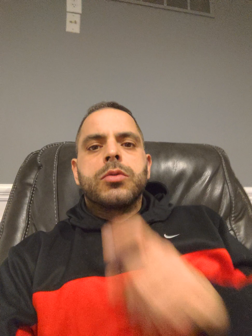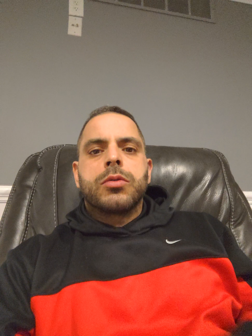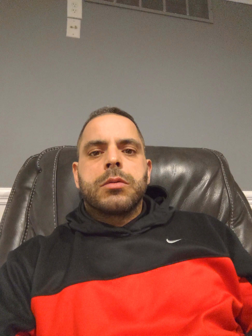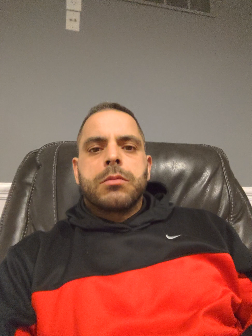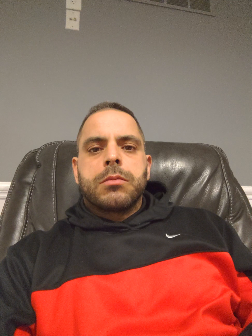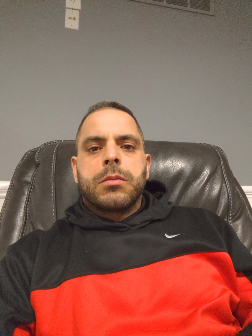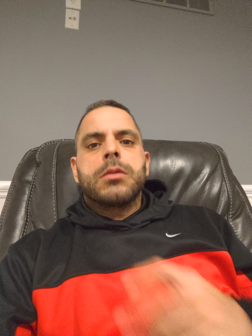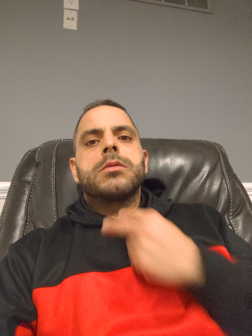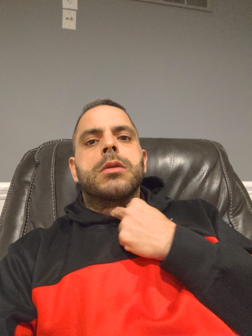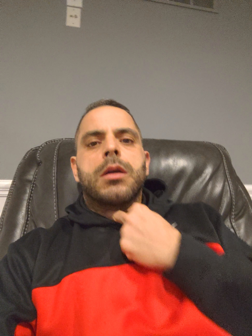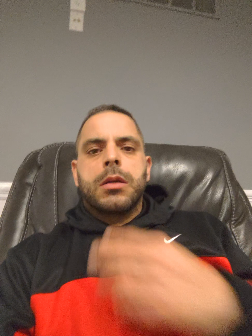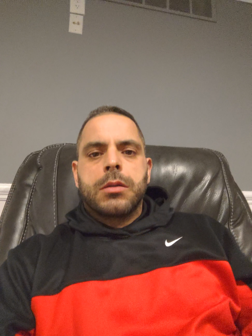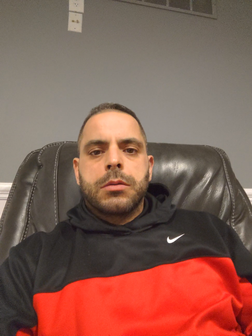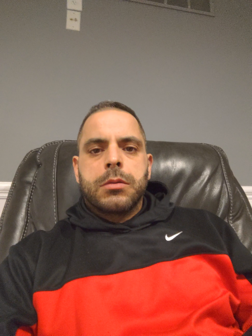stuck